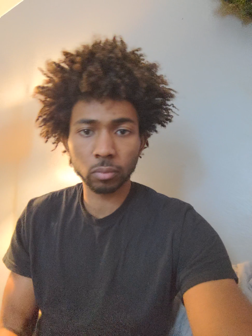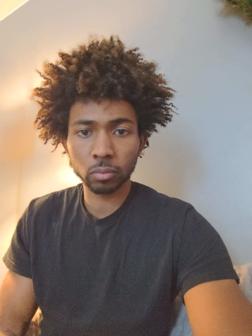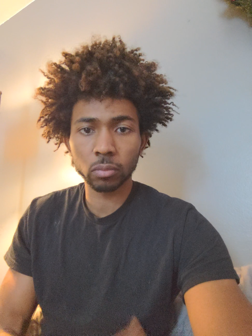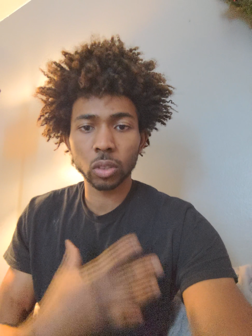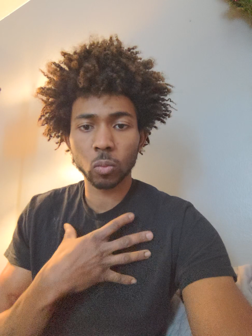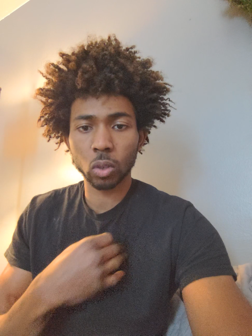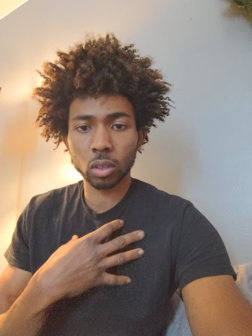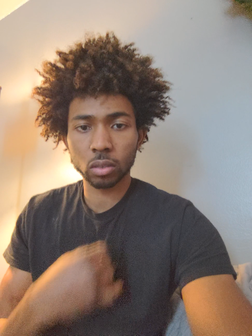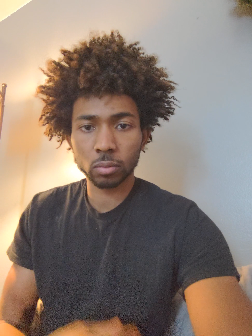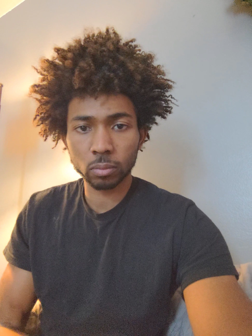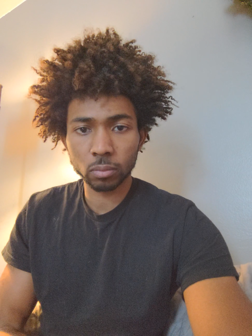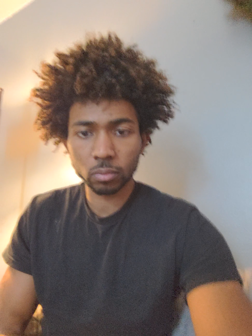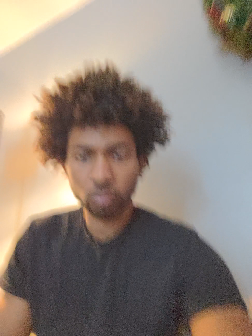white